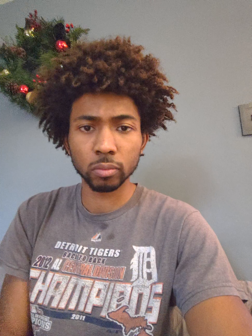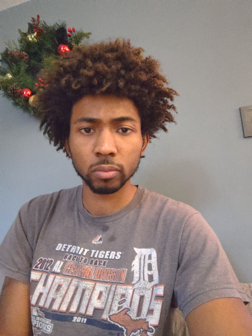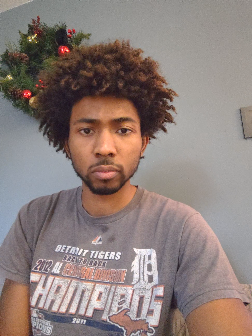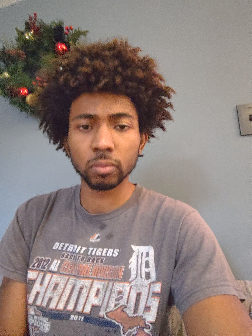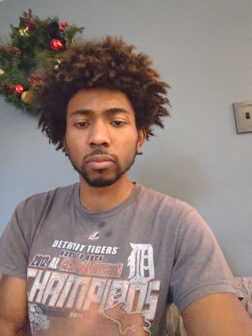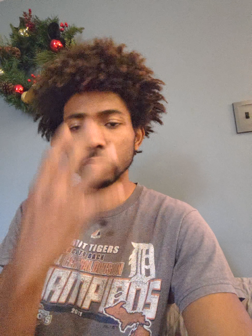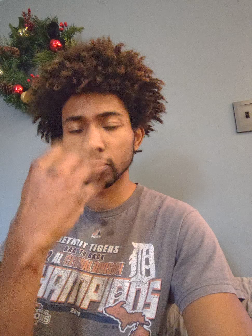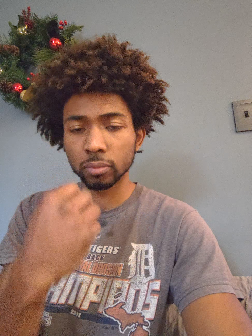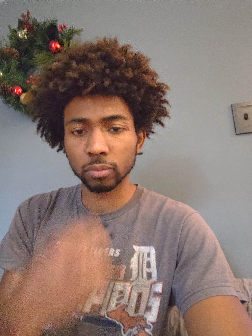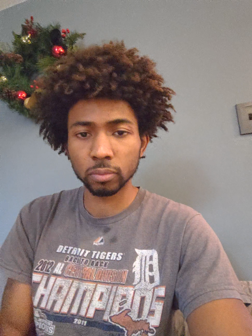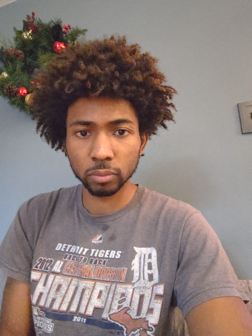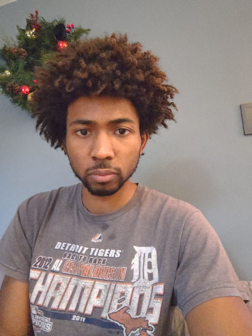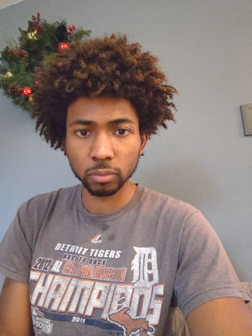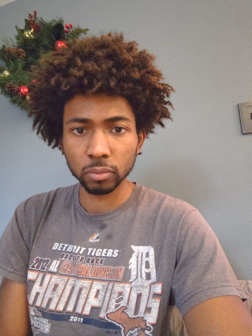sleepy